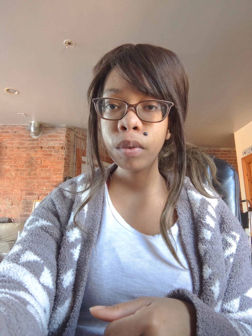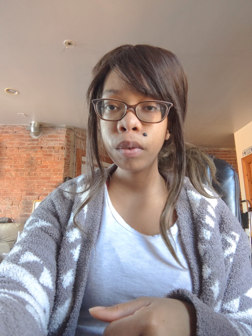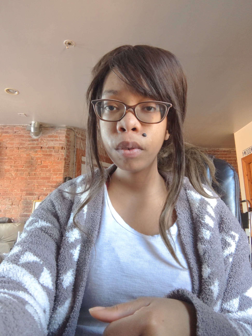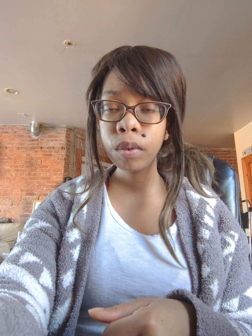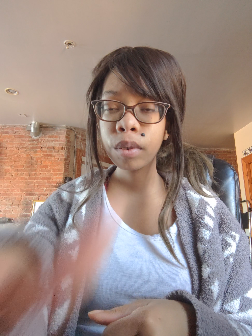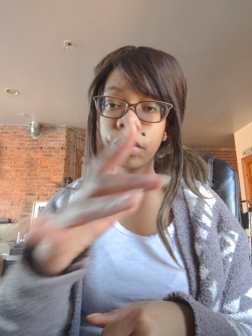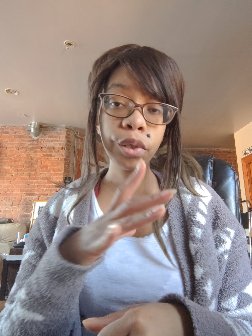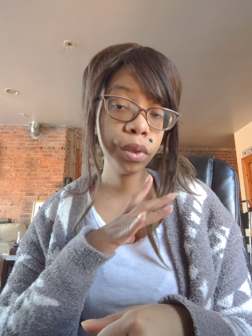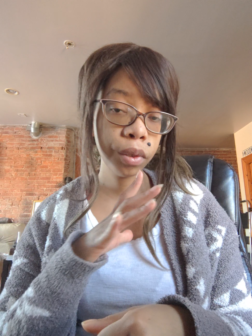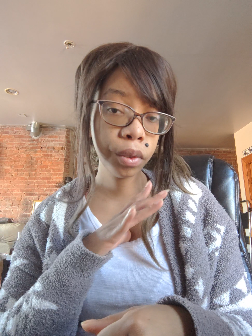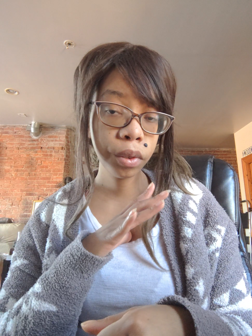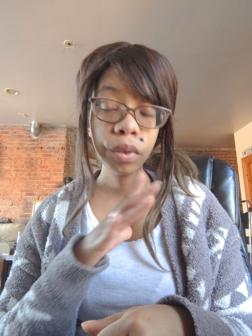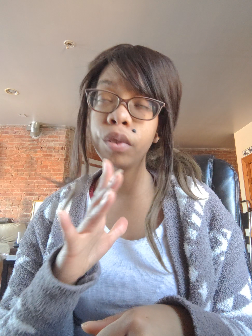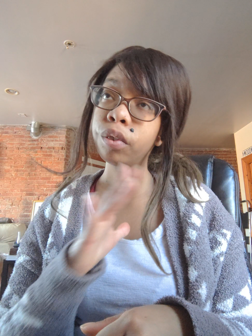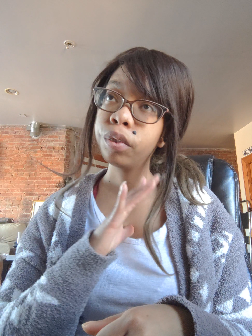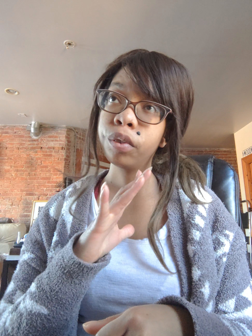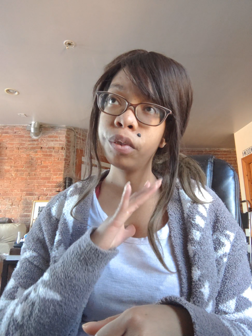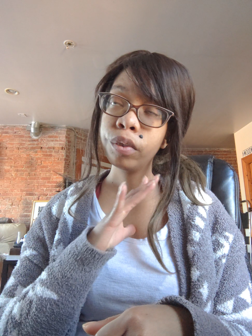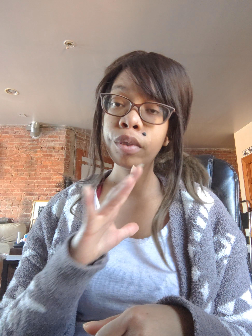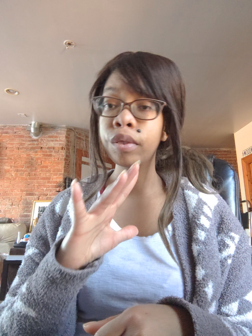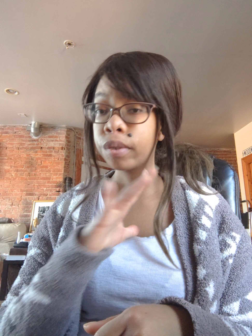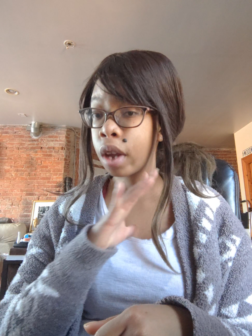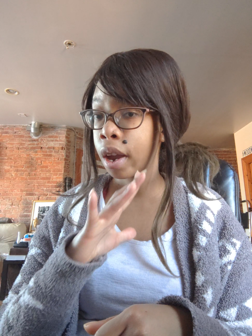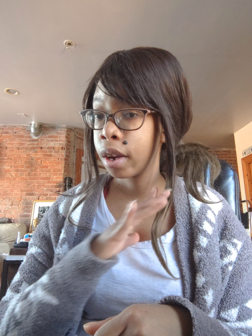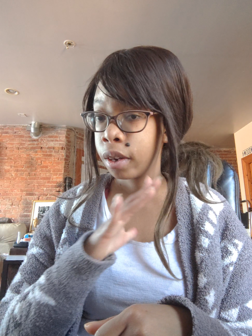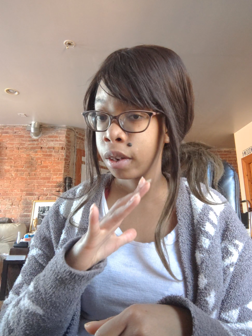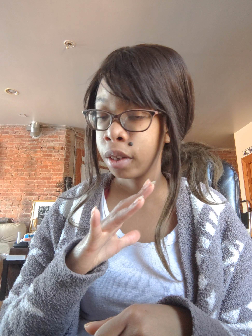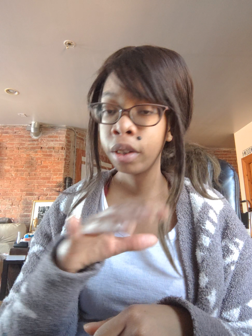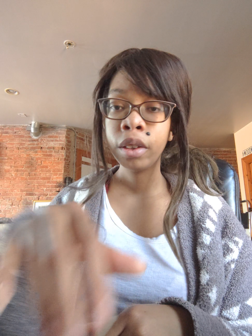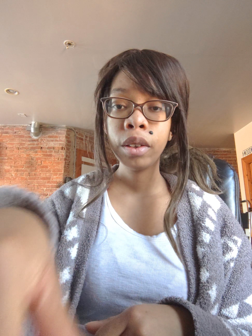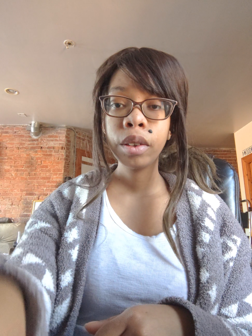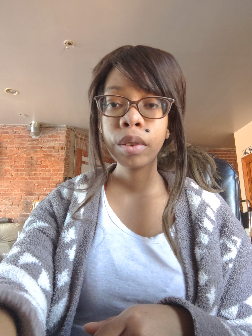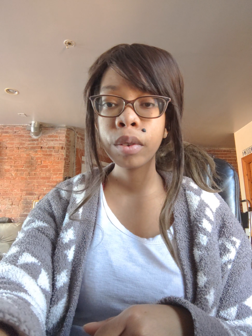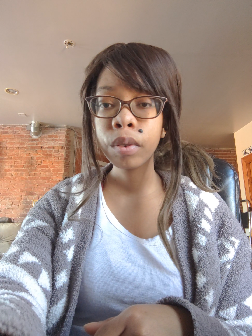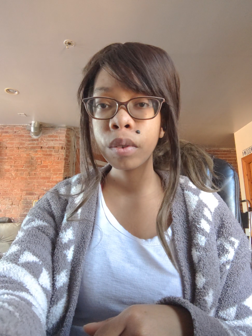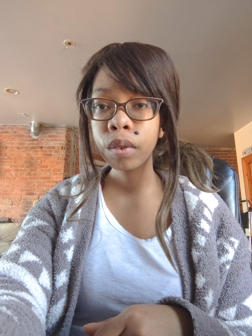fine